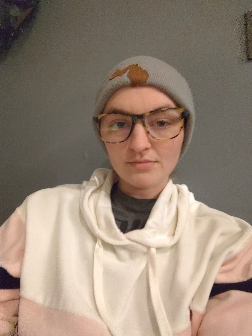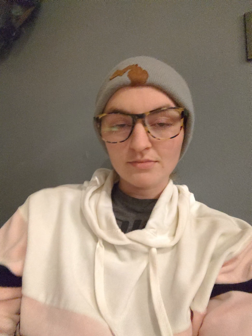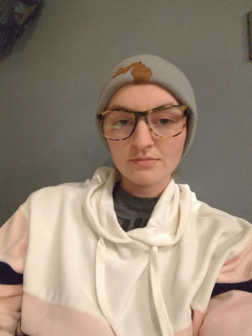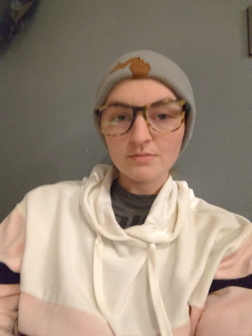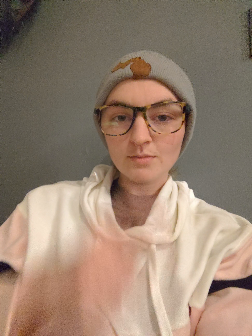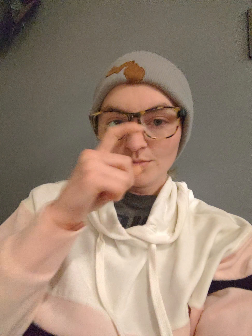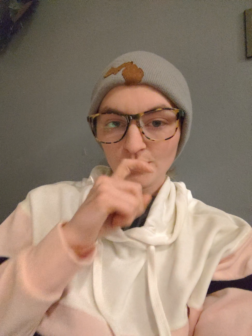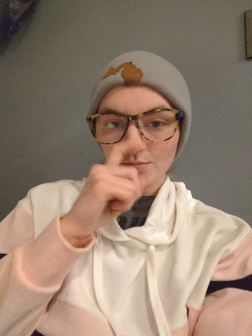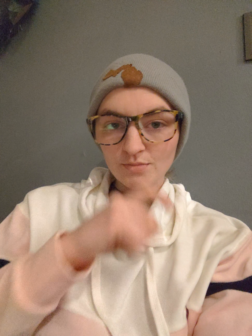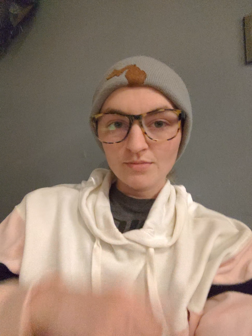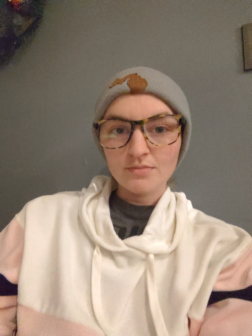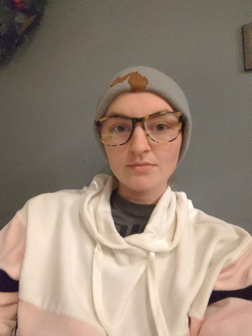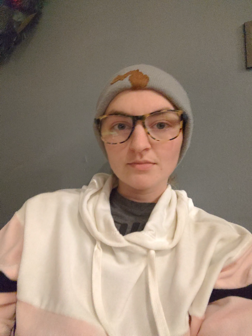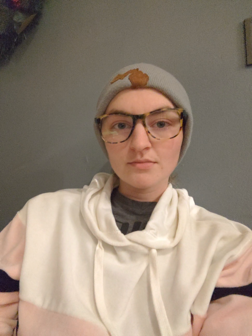doll